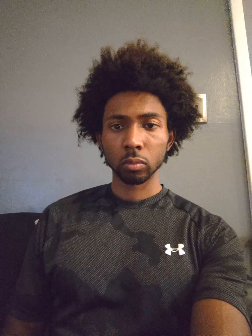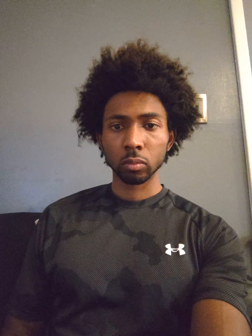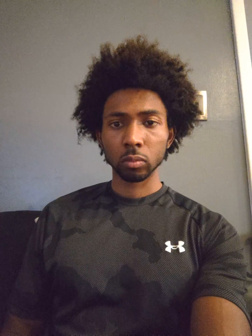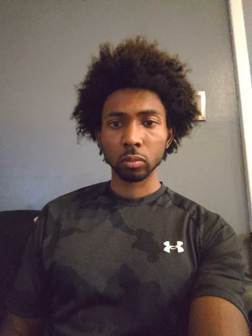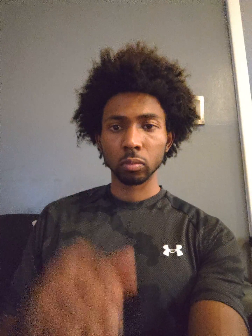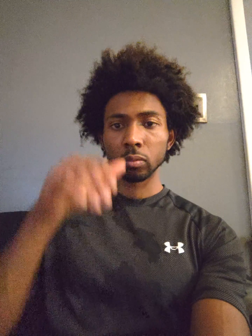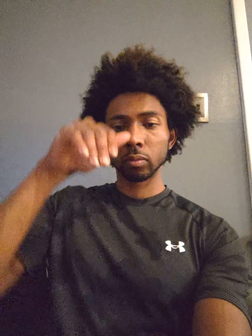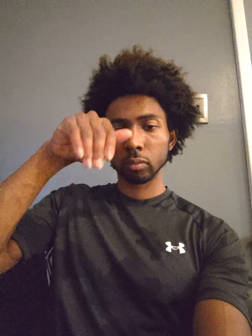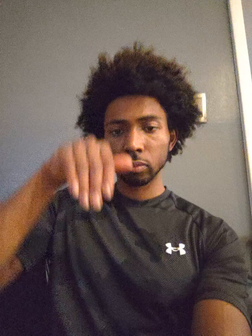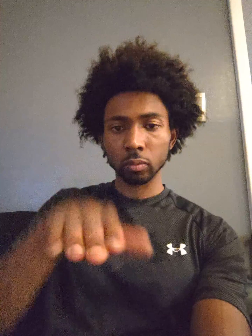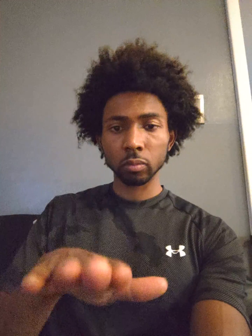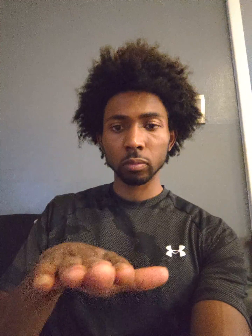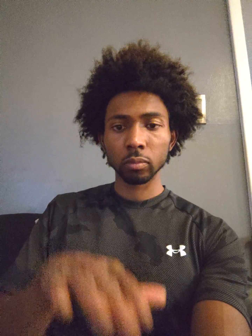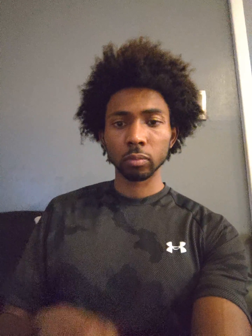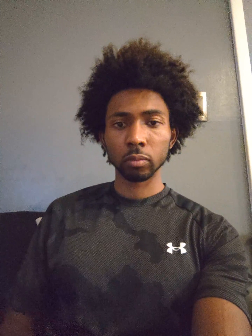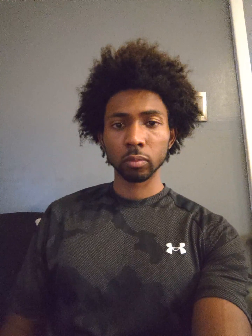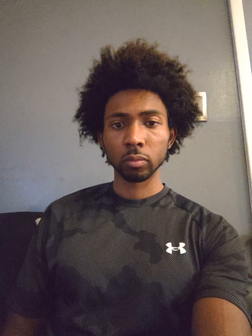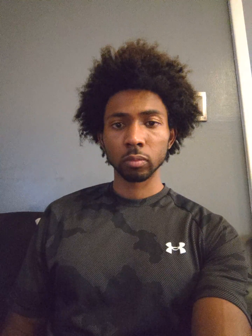enter